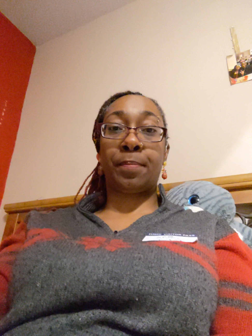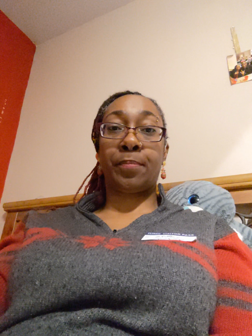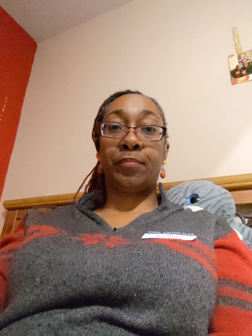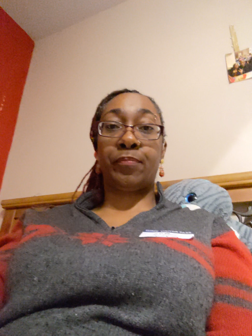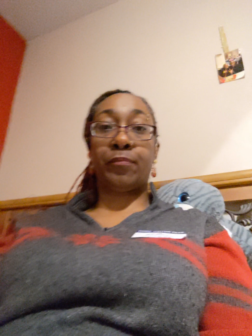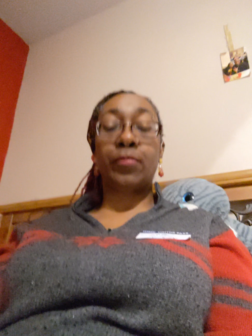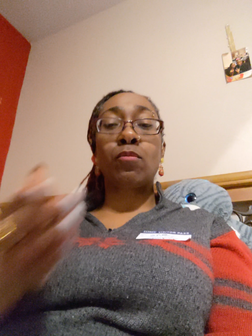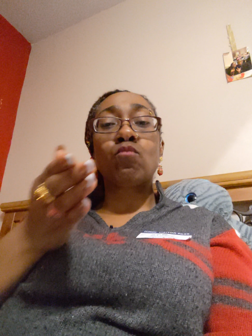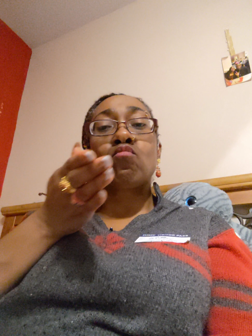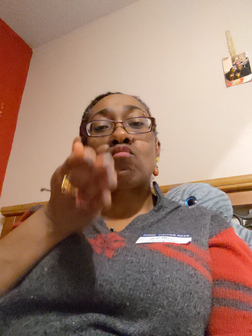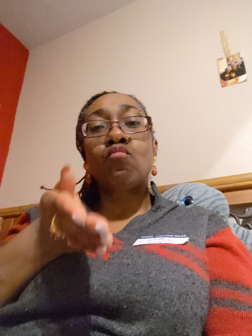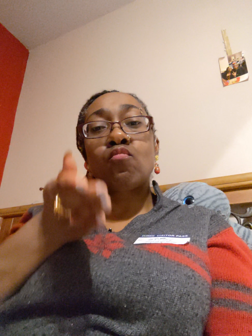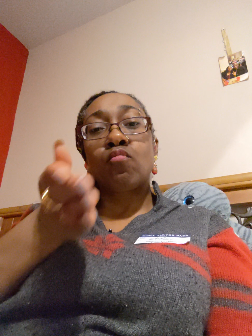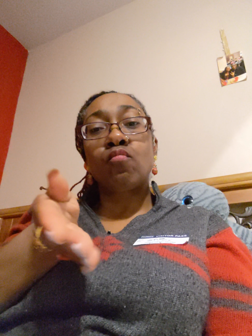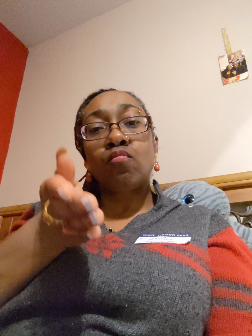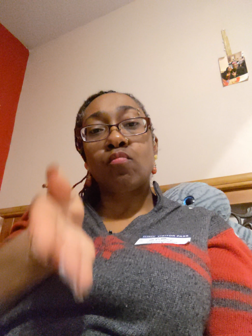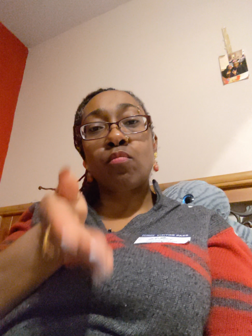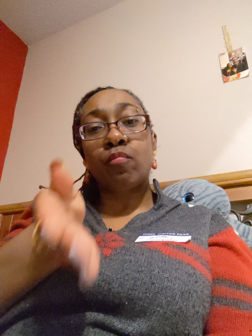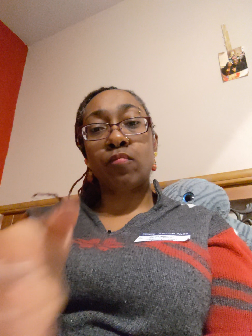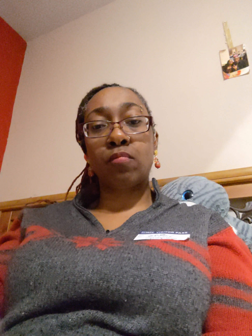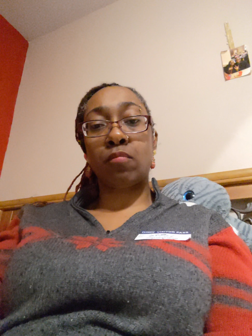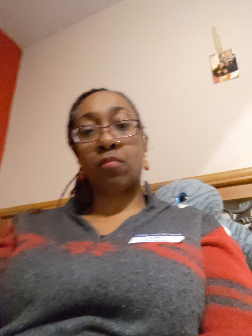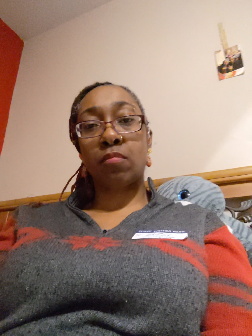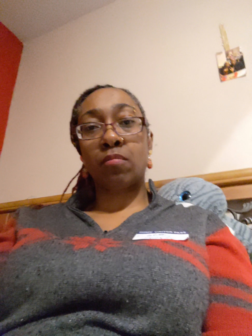boat